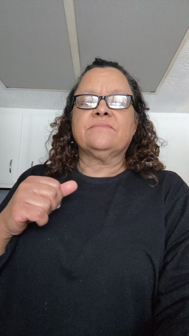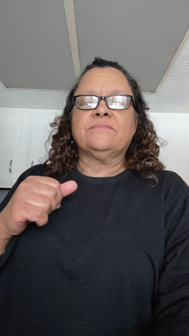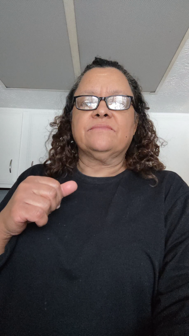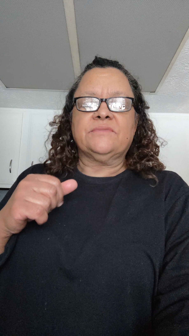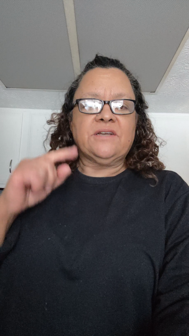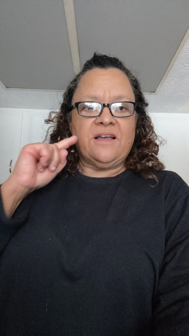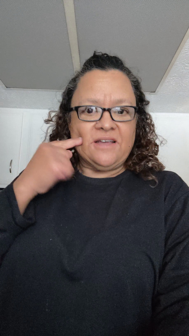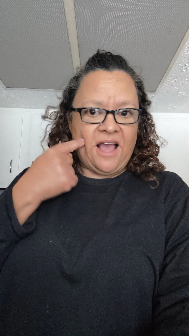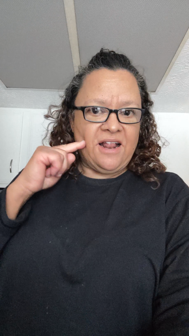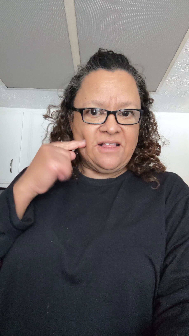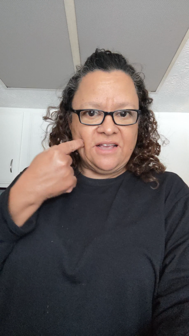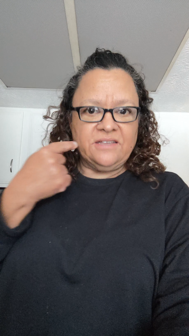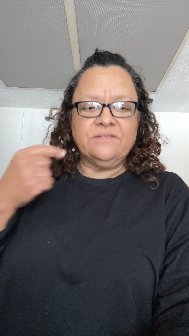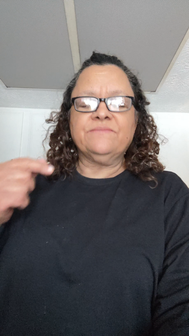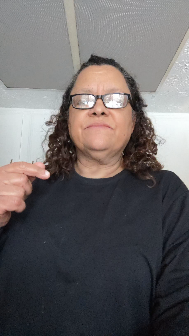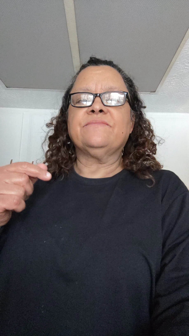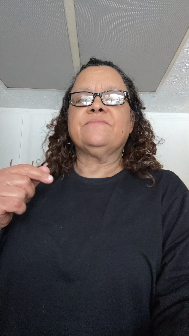candy